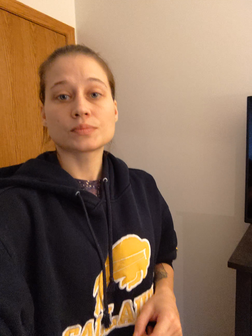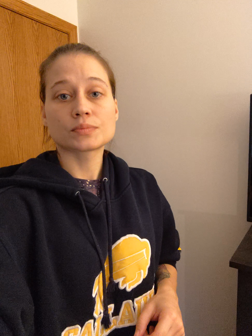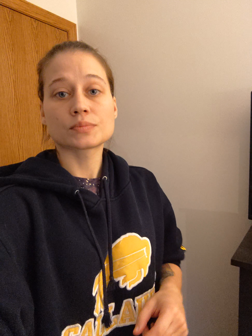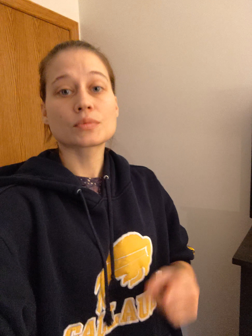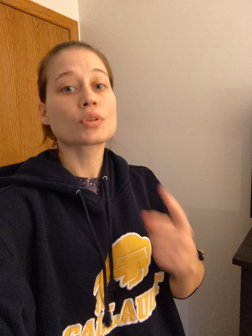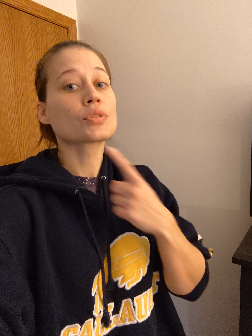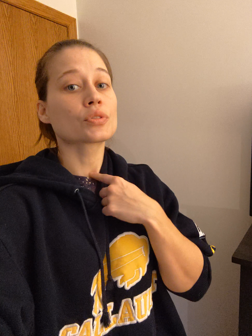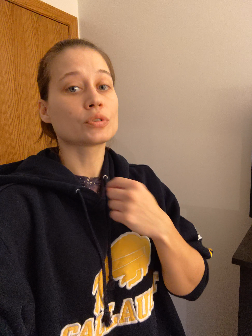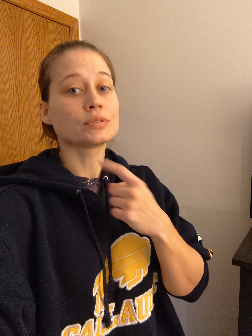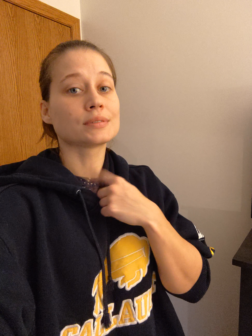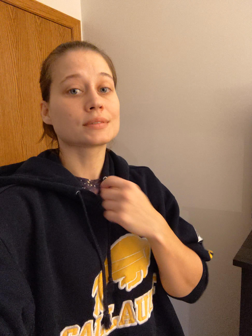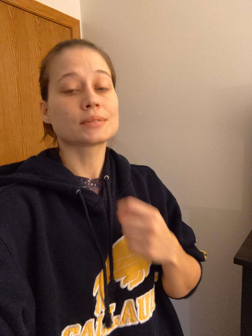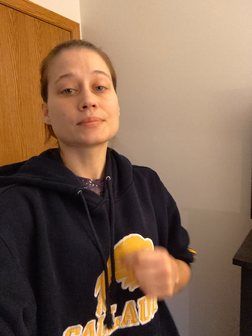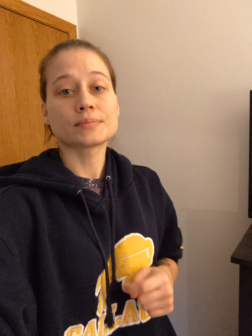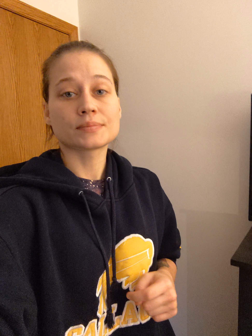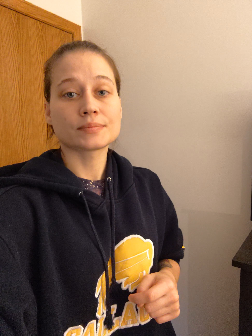thirsty